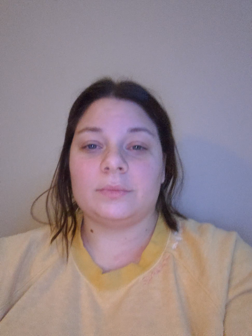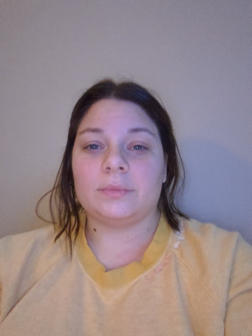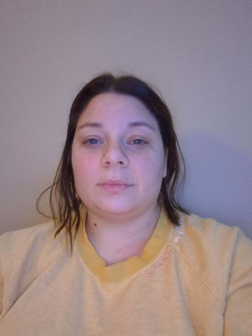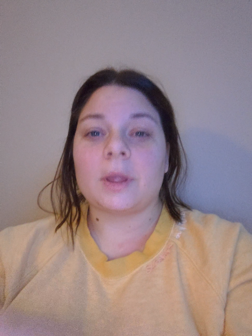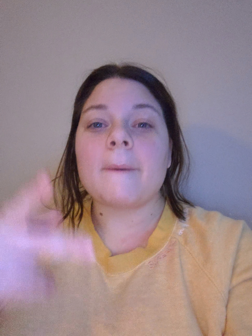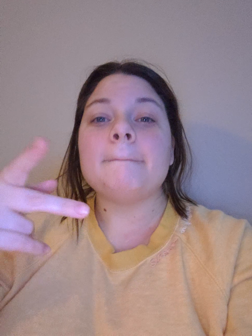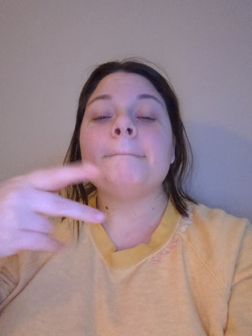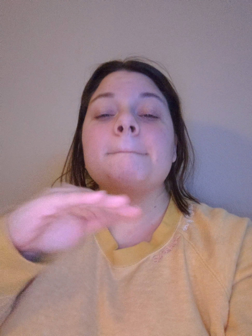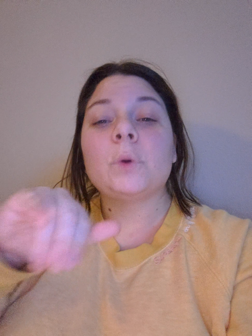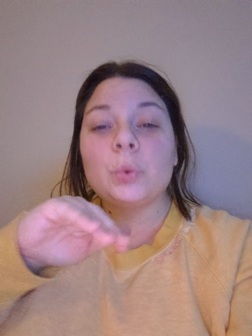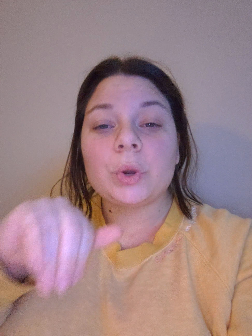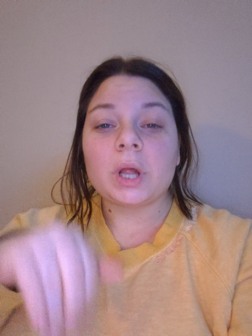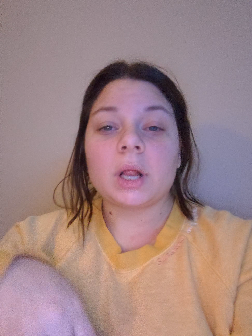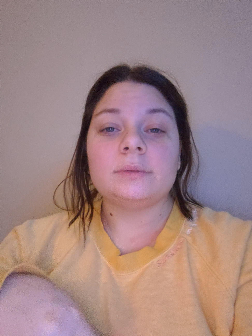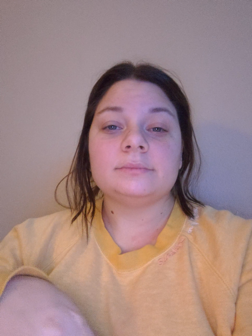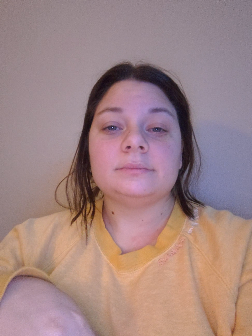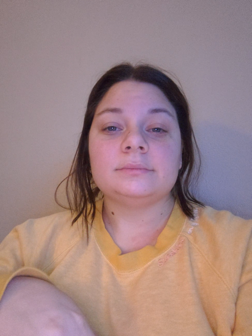pool